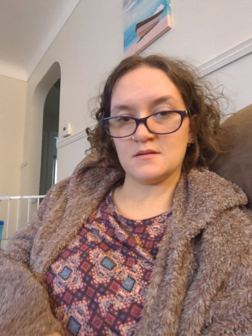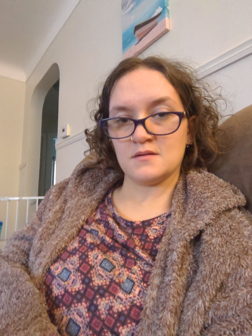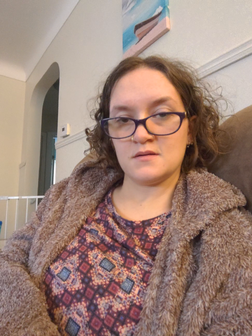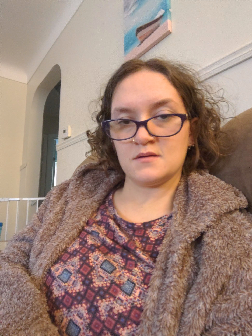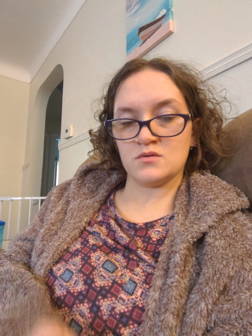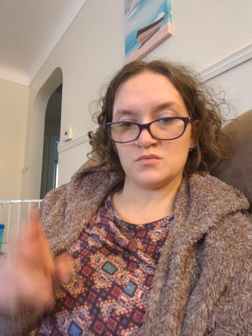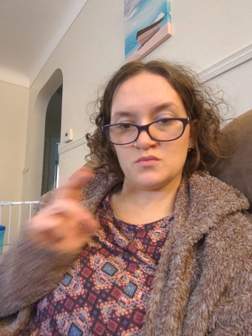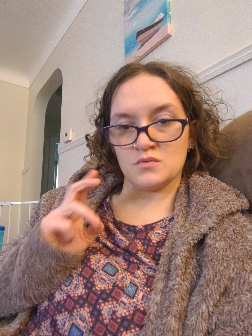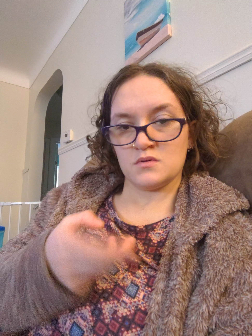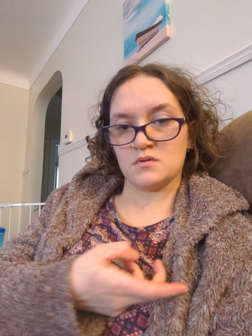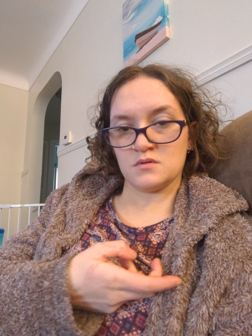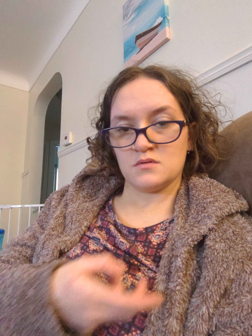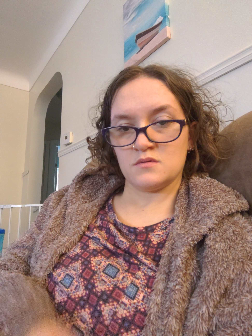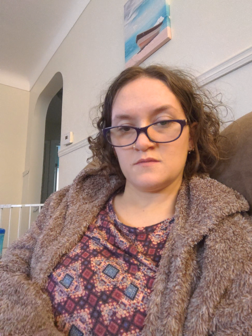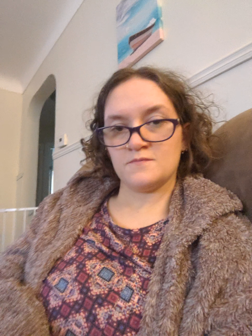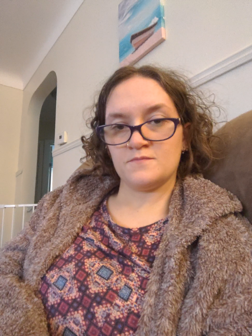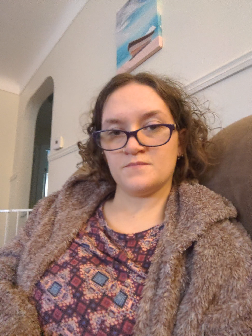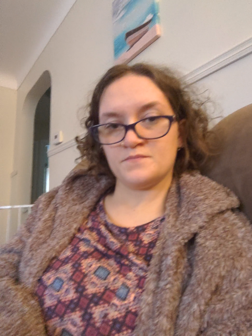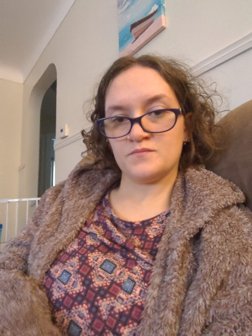we